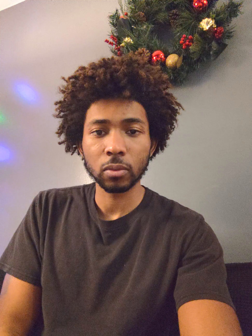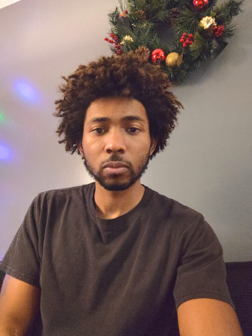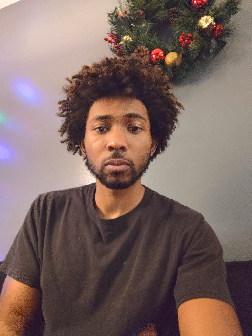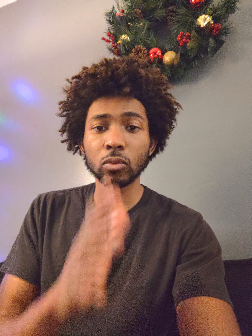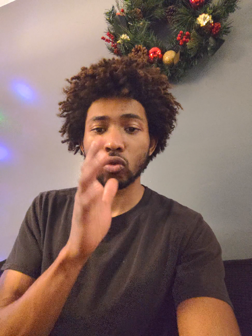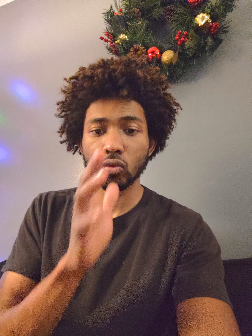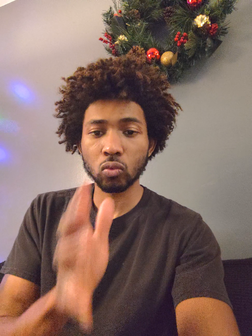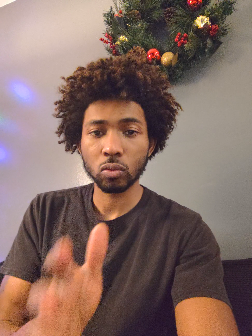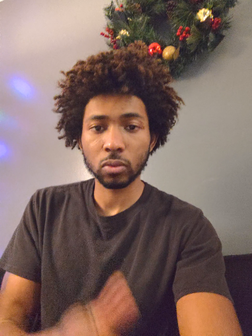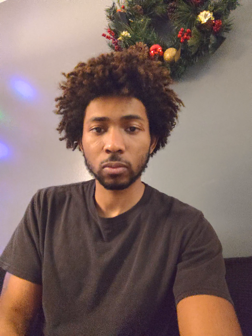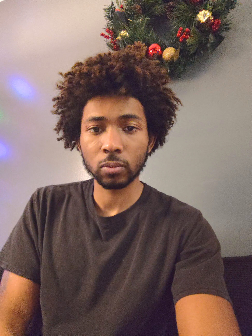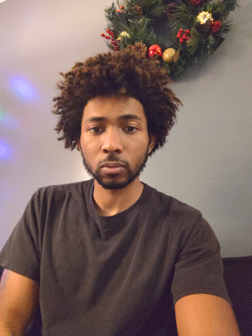grandma